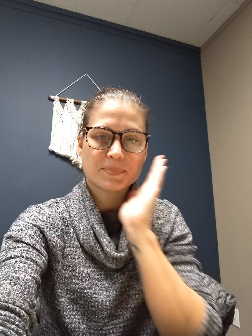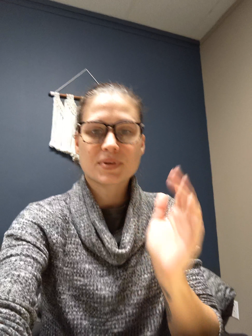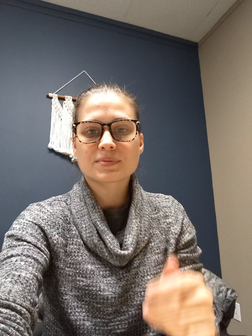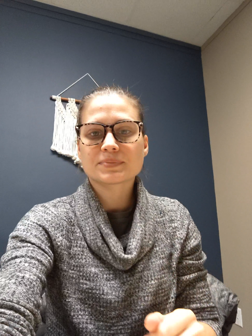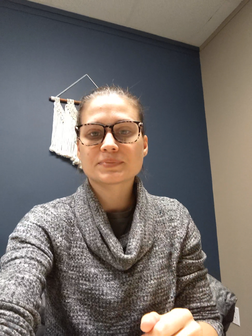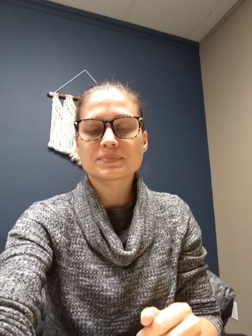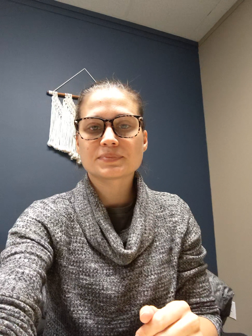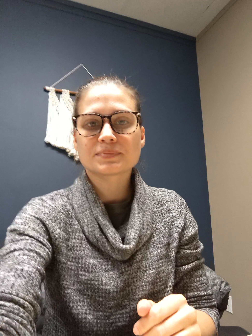nap